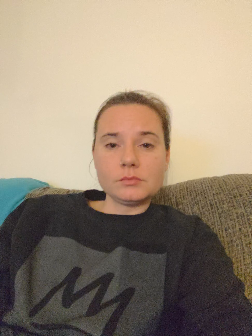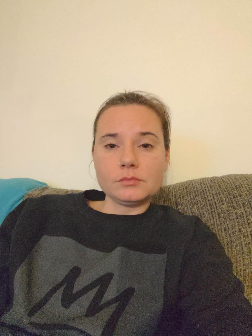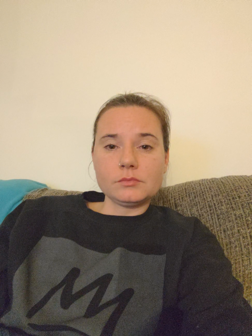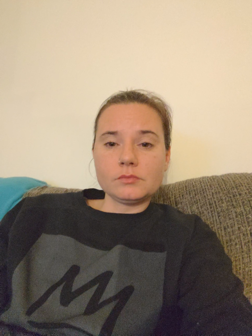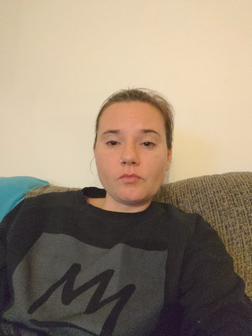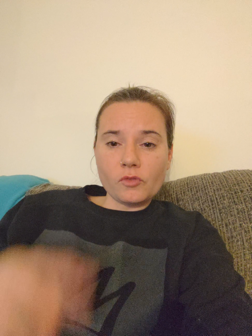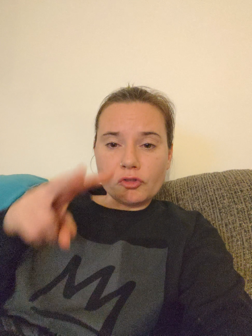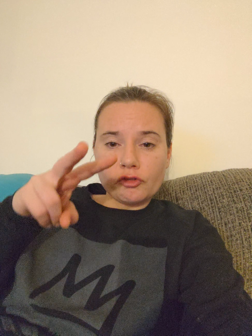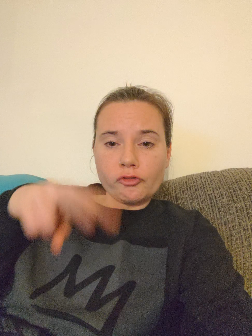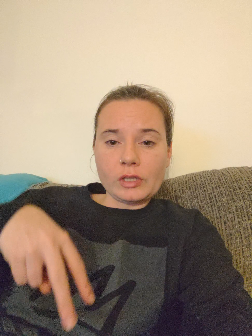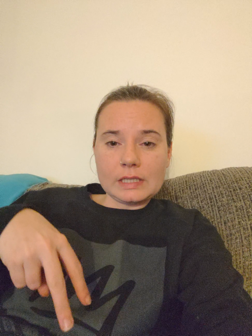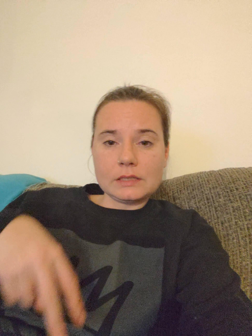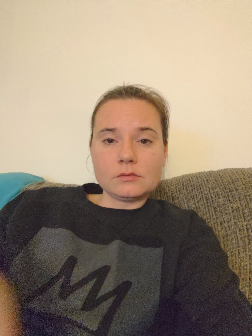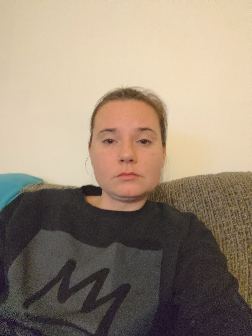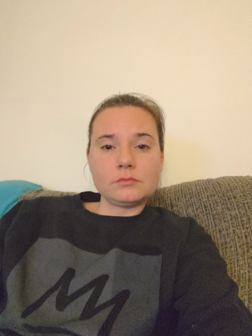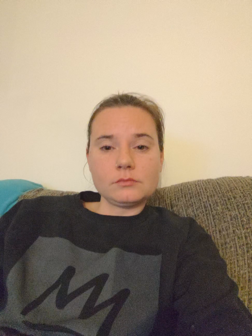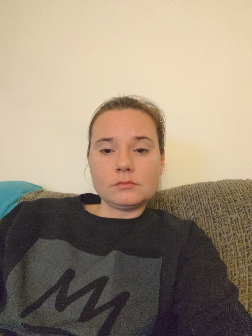read